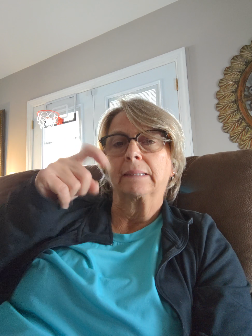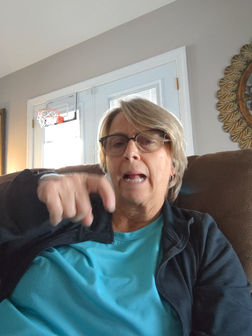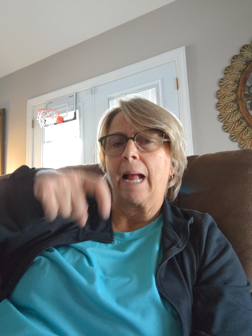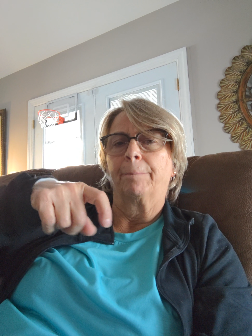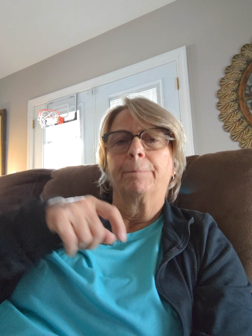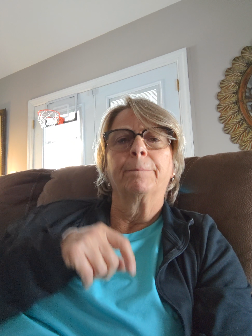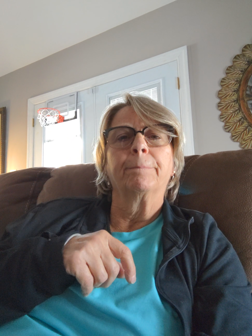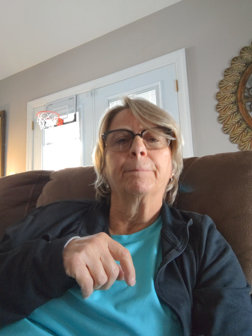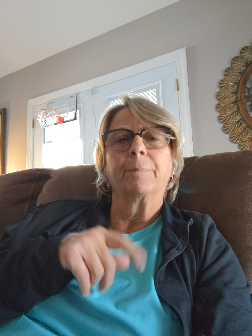time